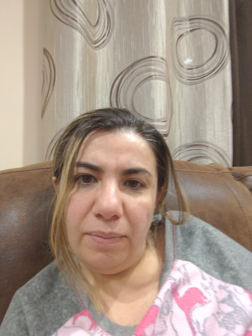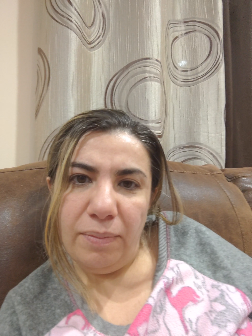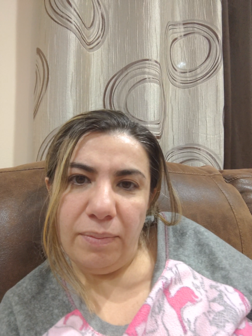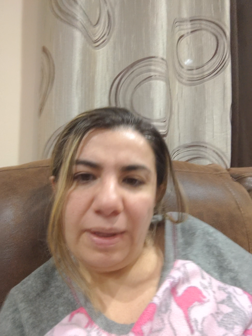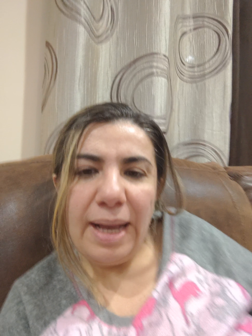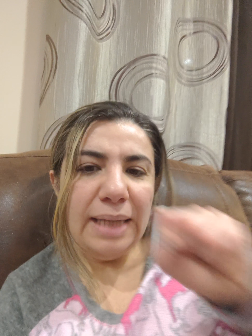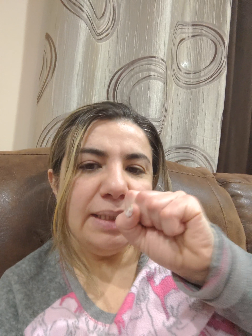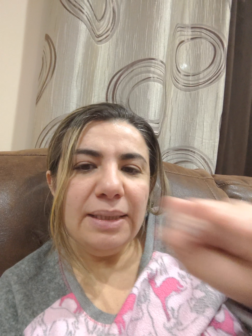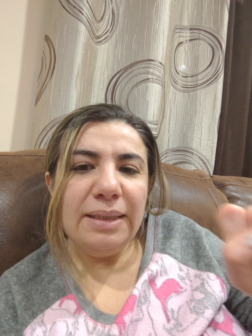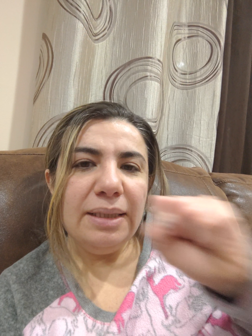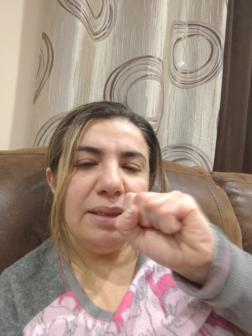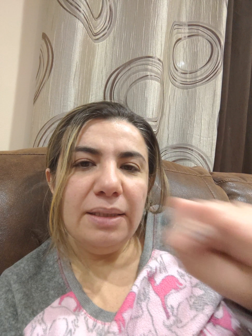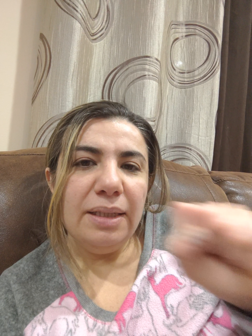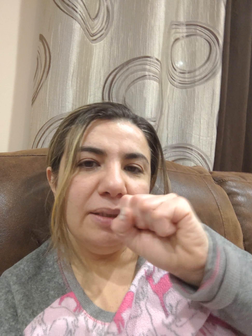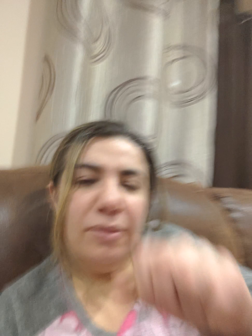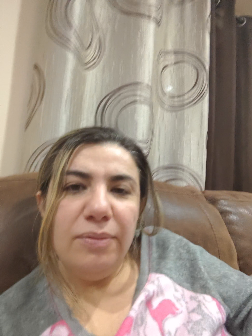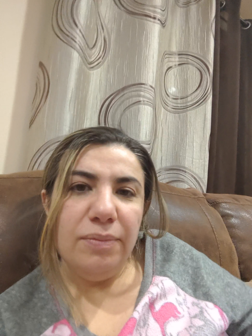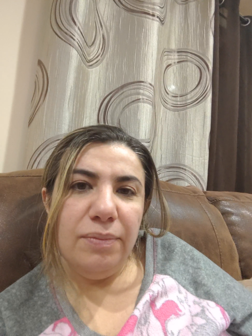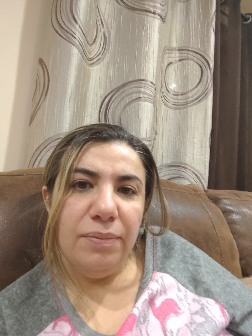carrot